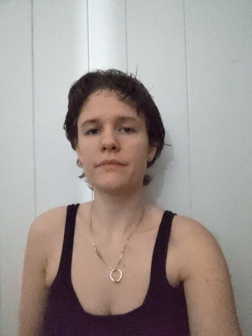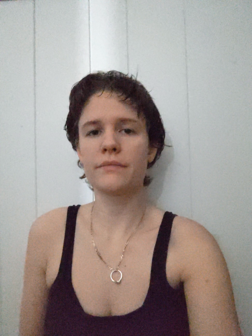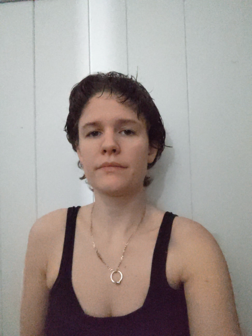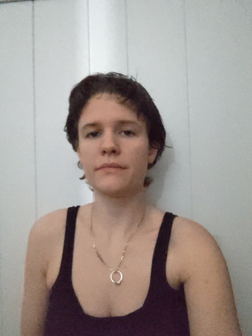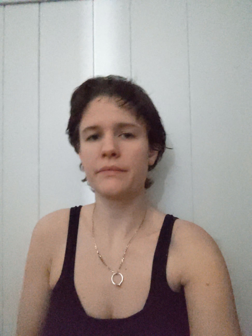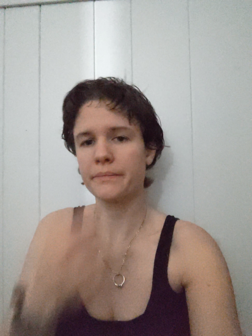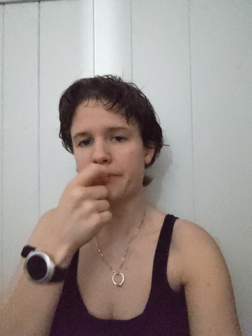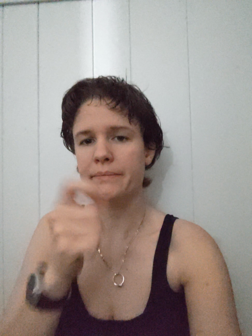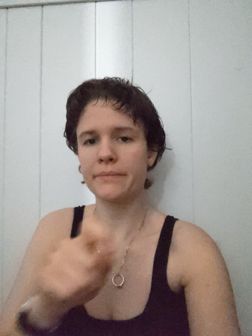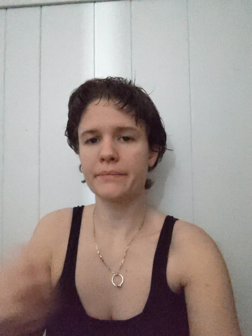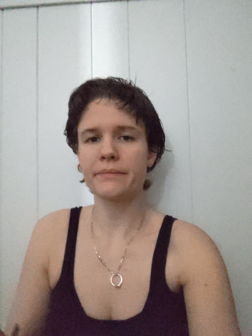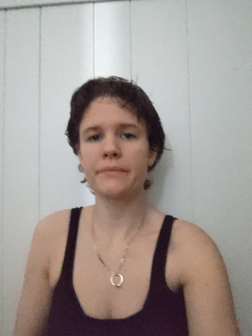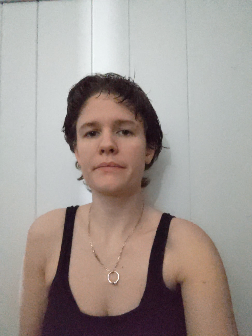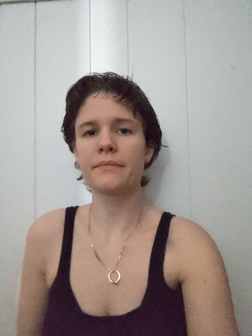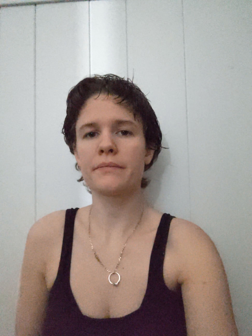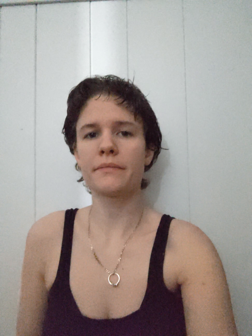pencil